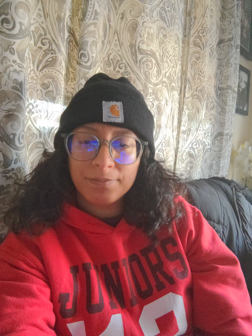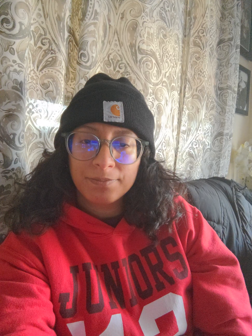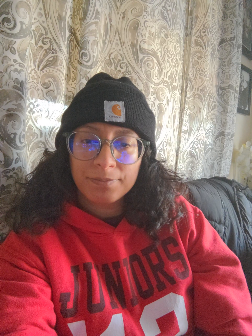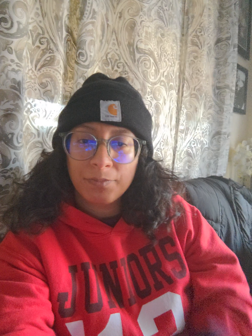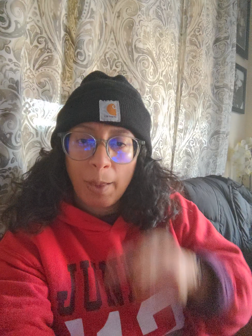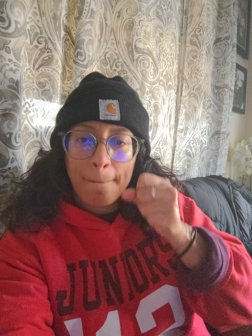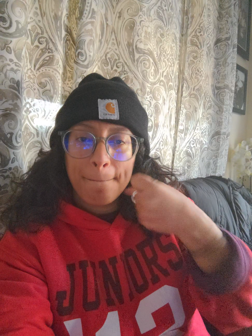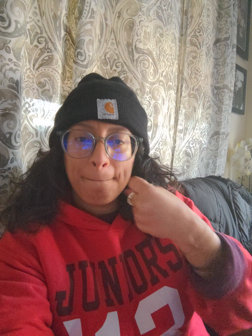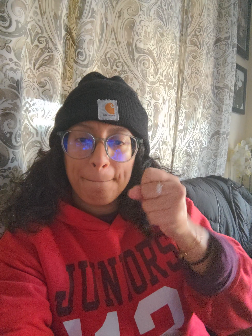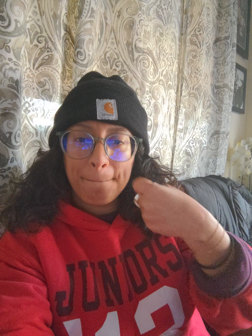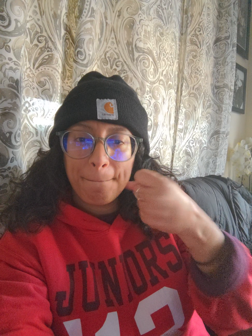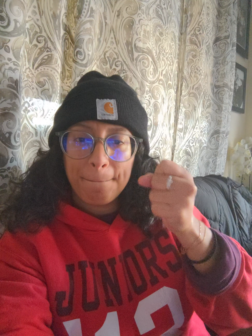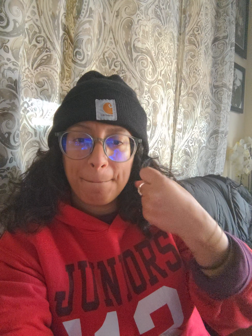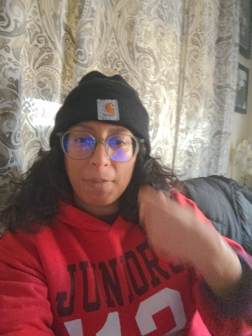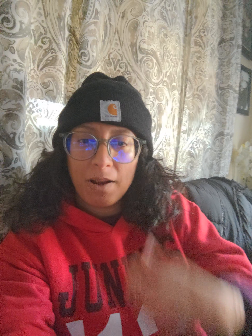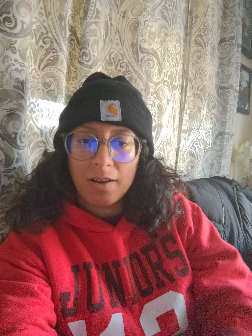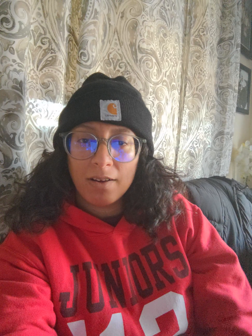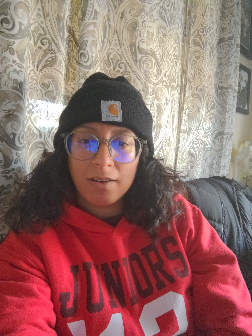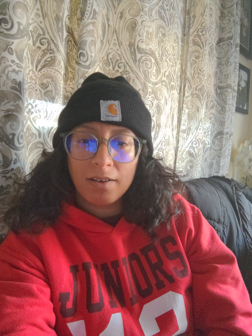make